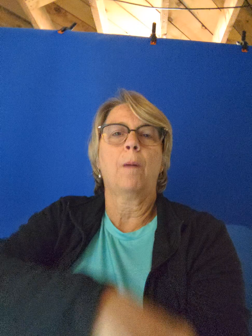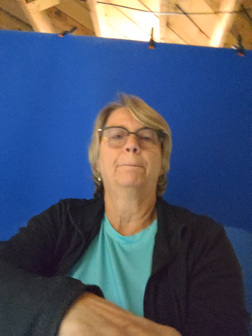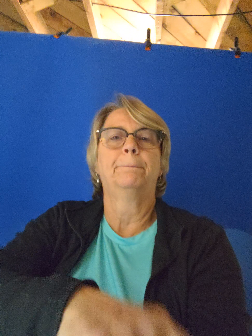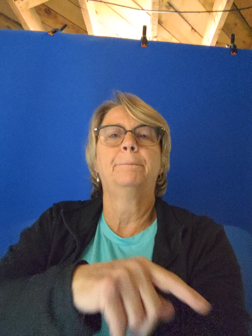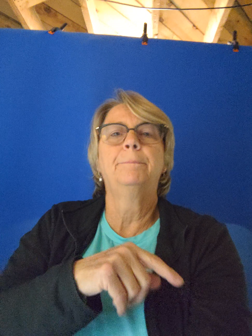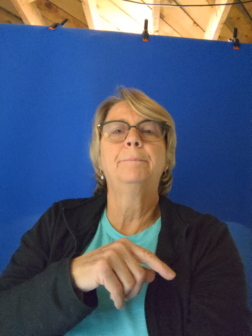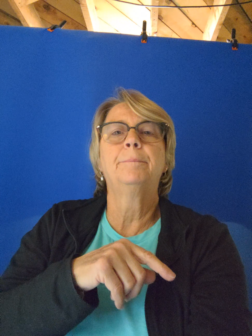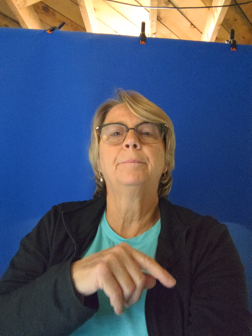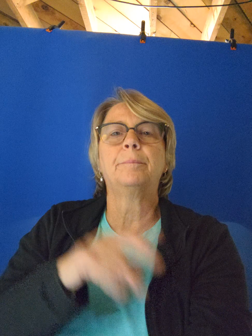arm